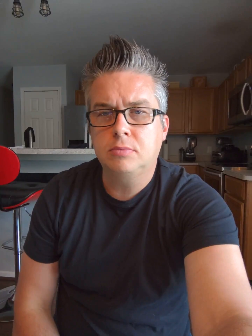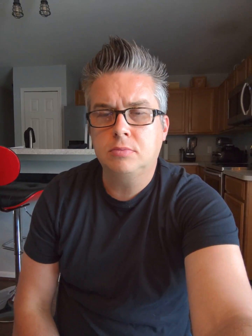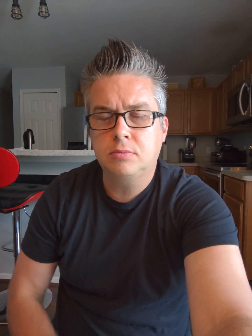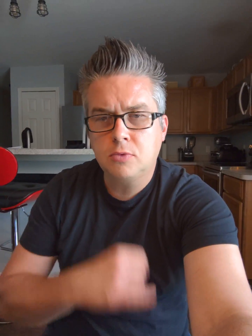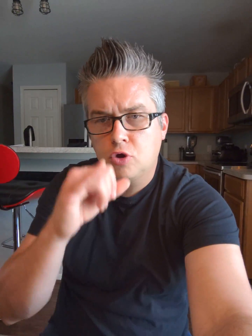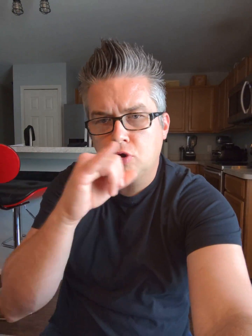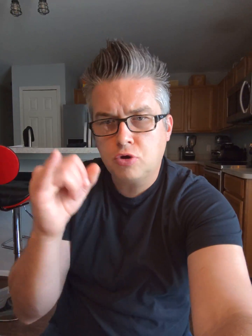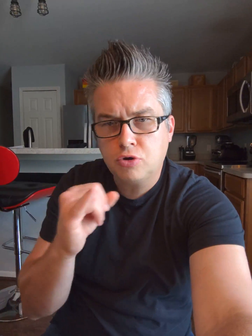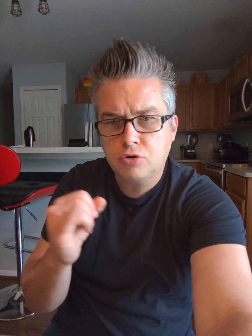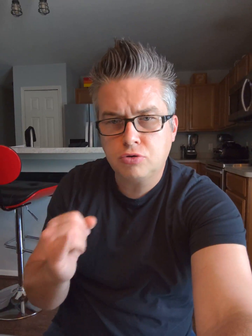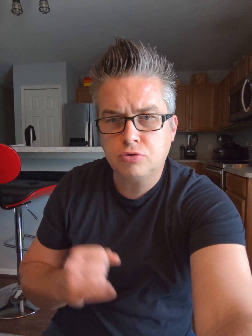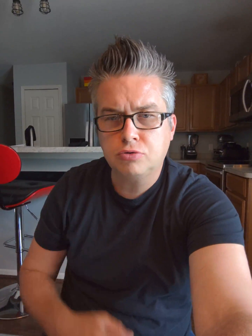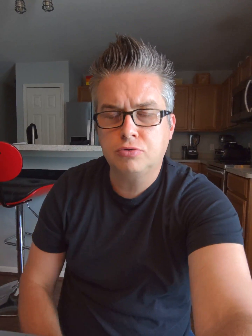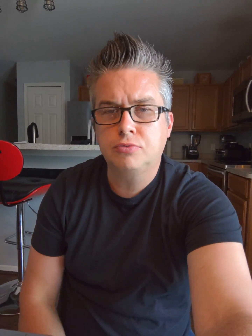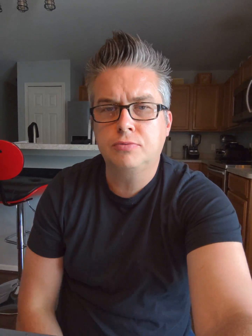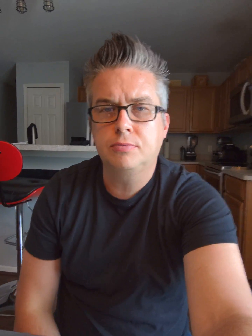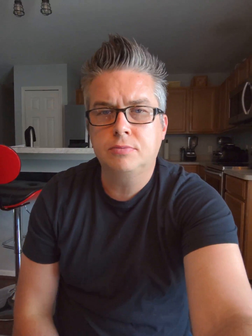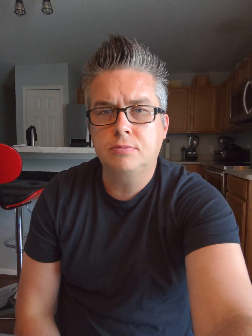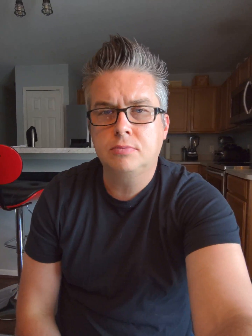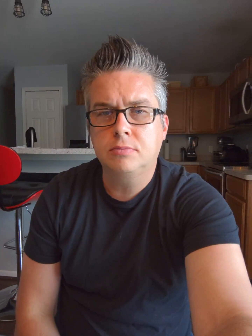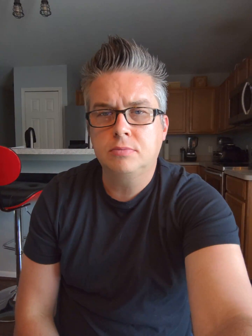draw